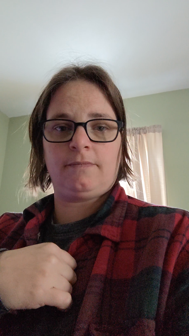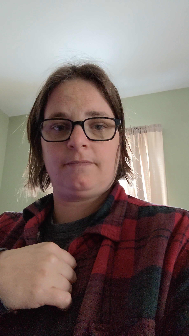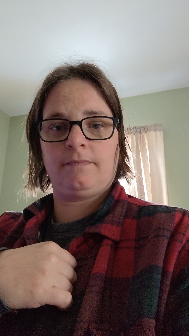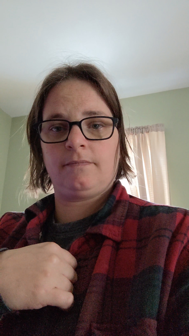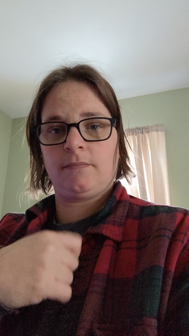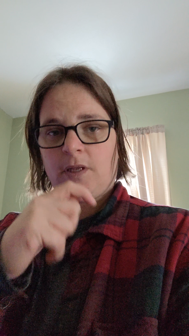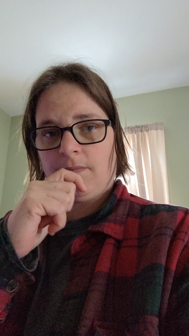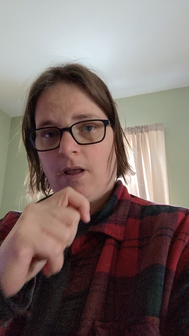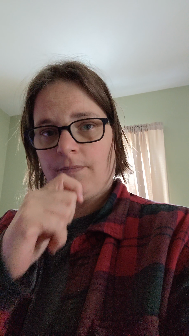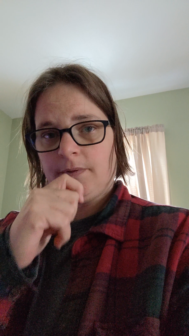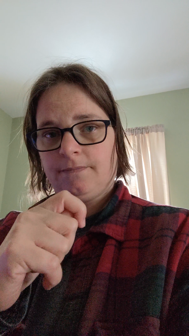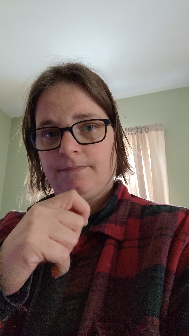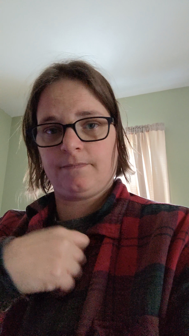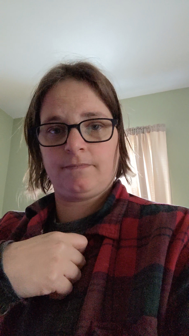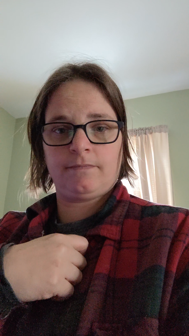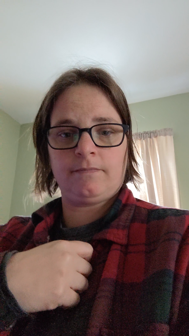popsicle